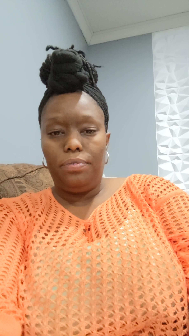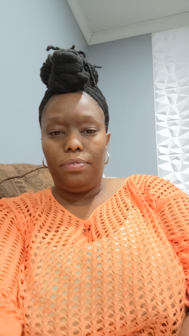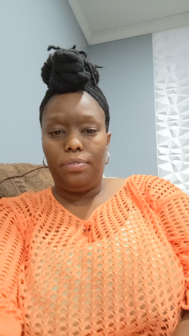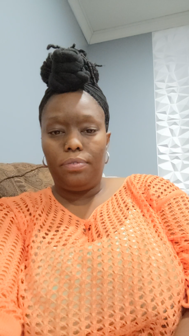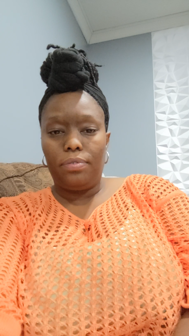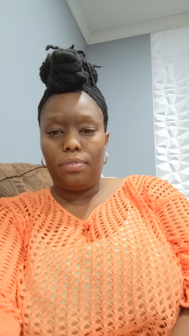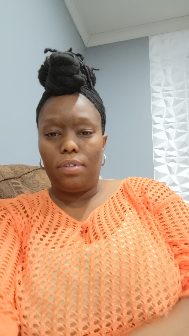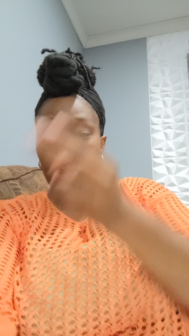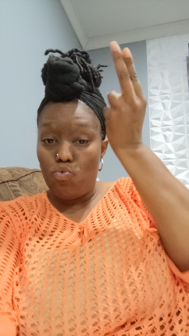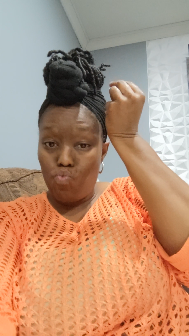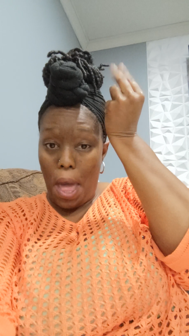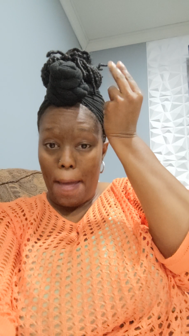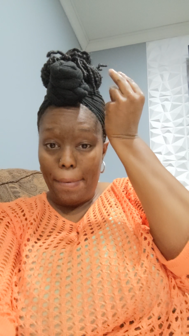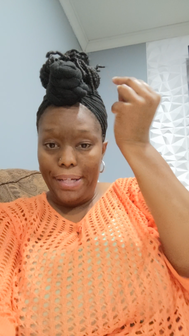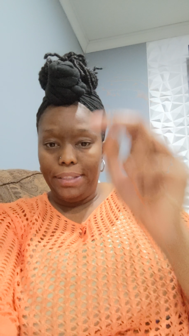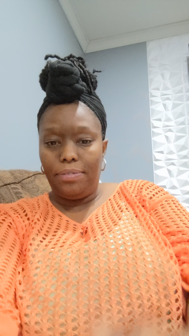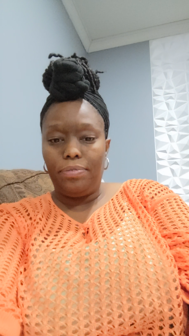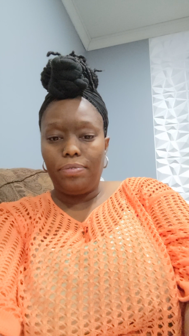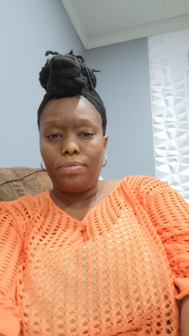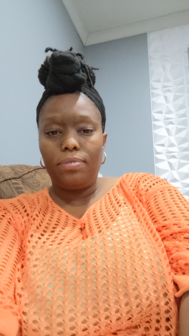rabbit